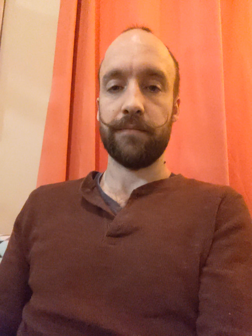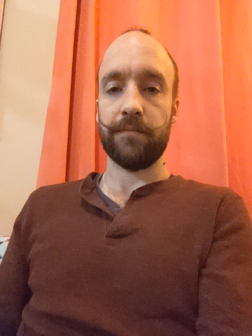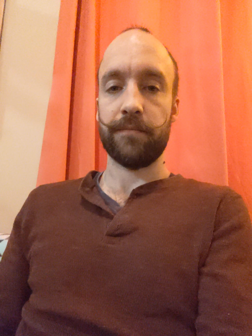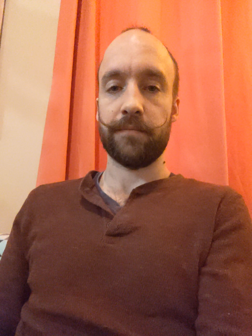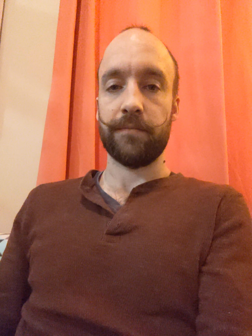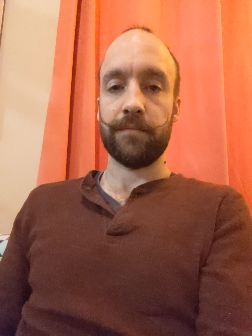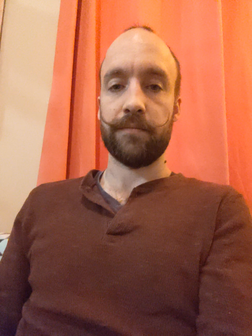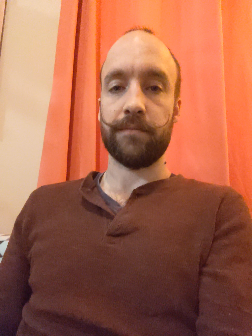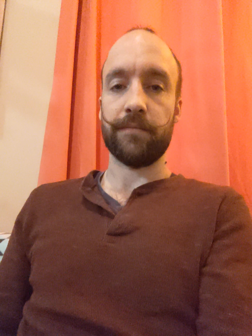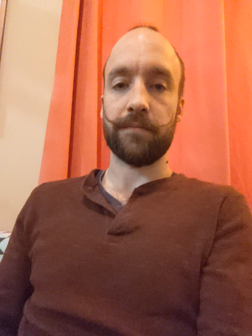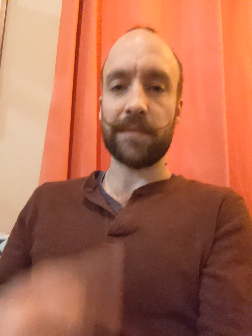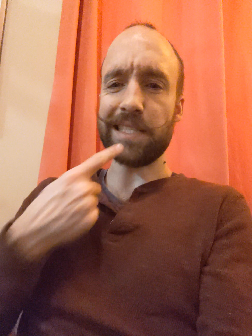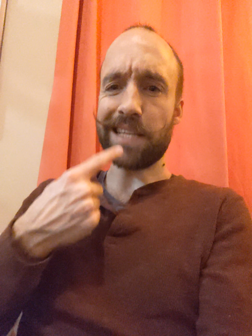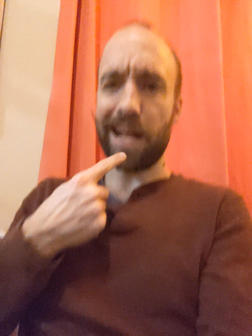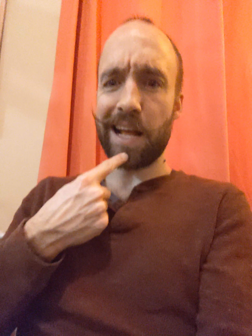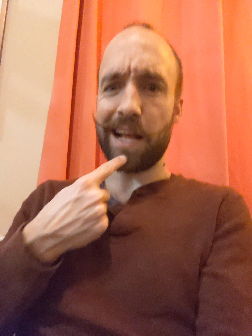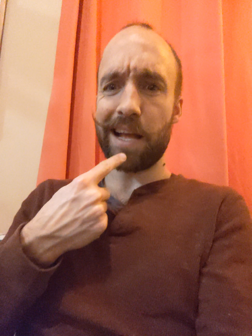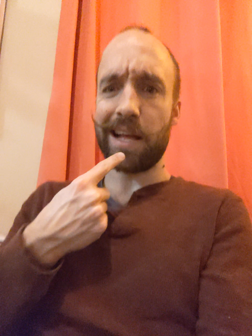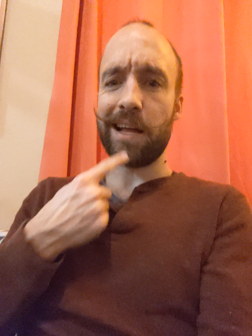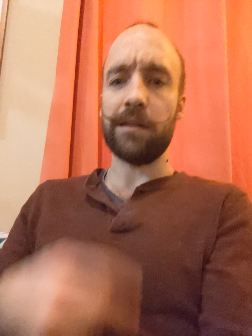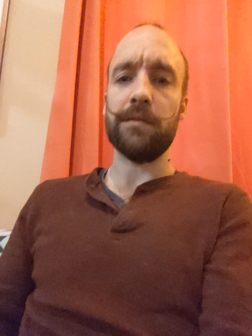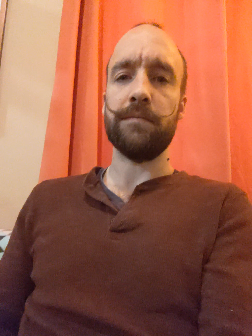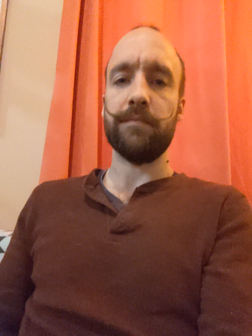say